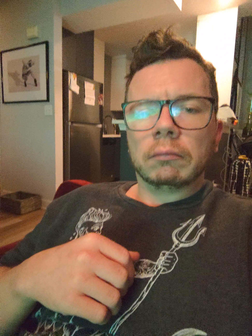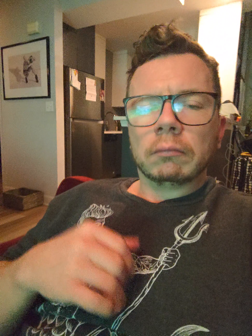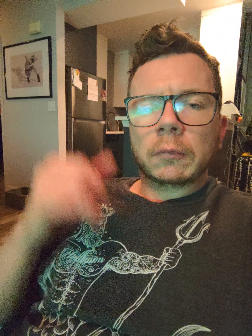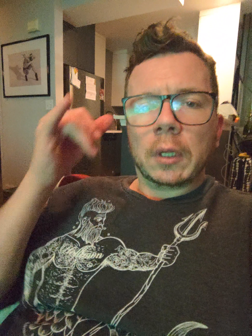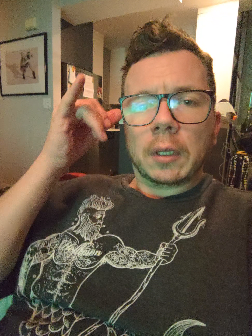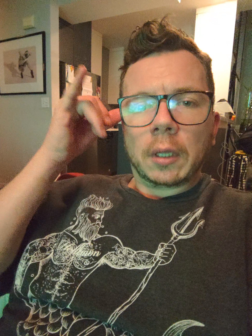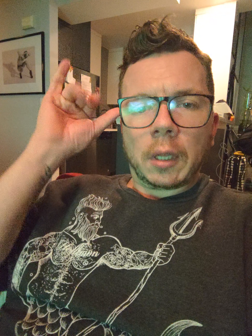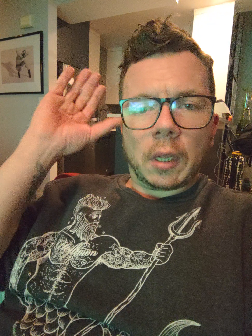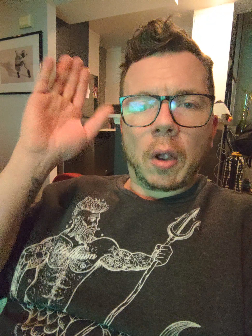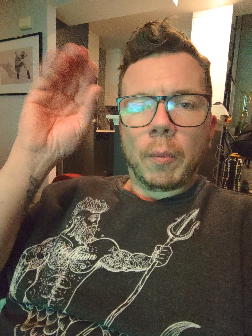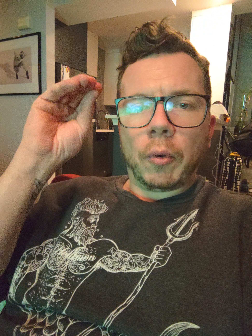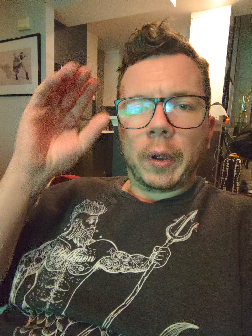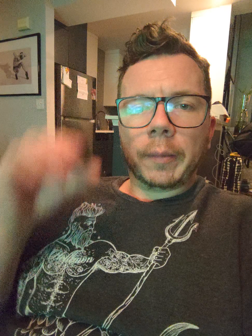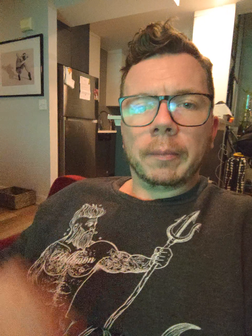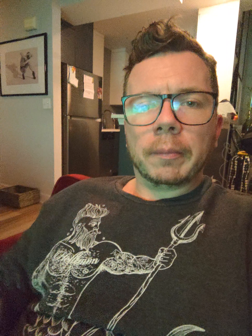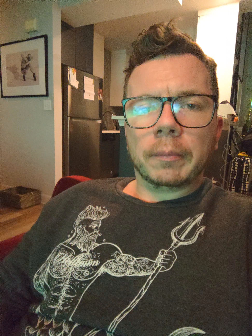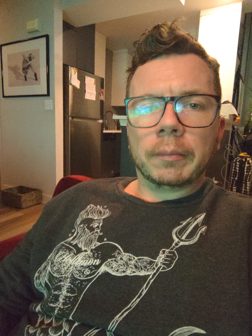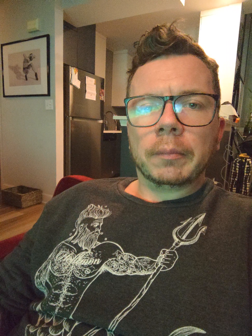cowboy